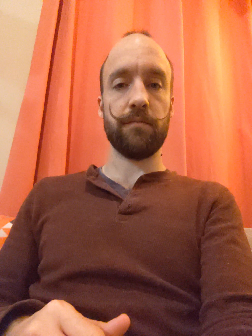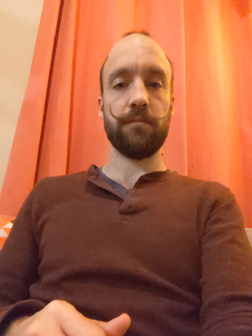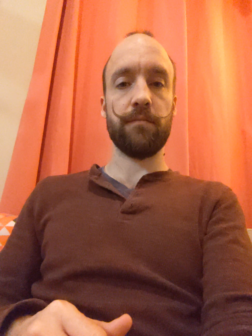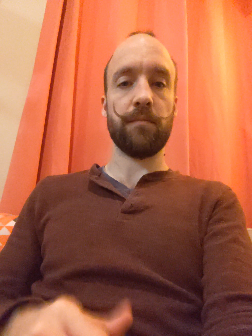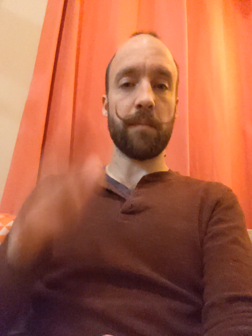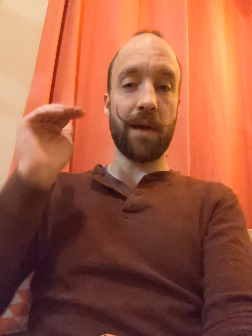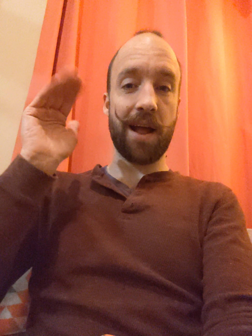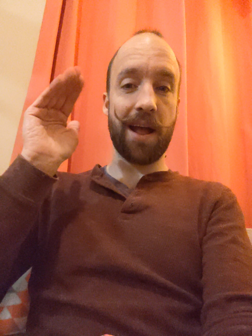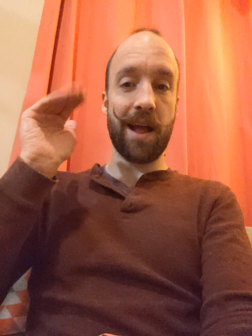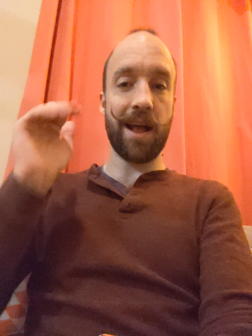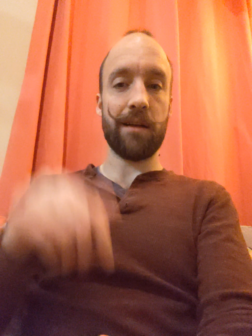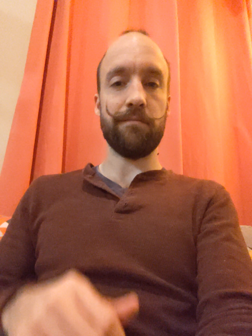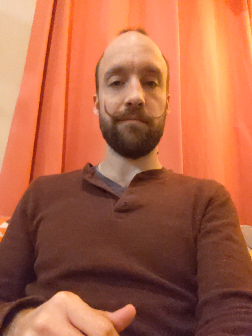bye